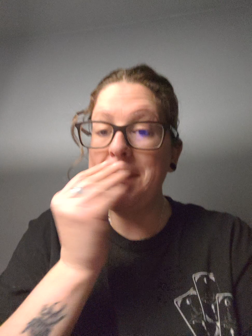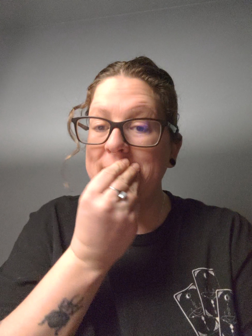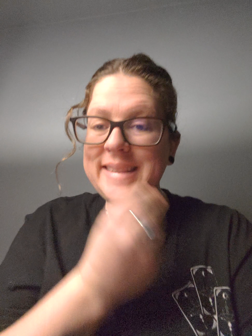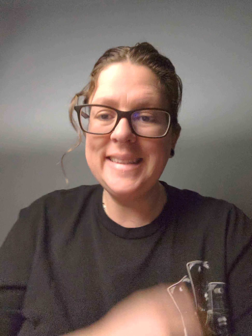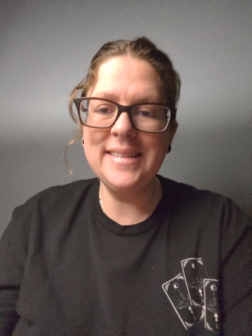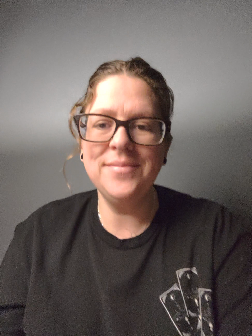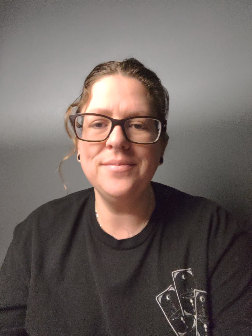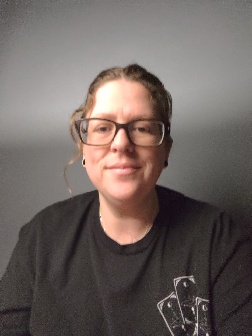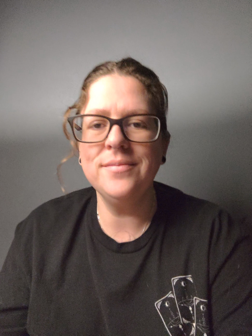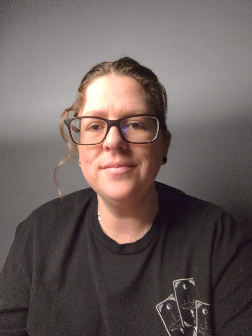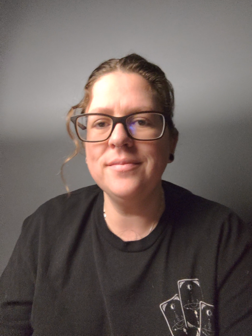napkin